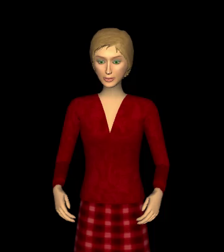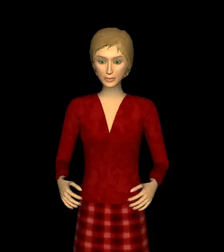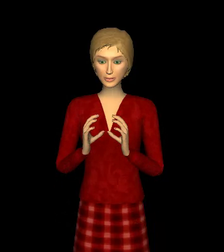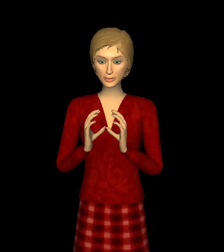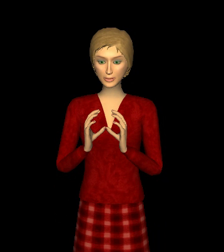أرض